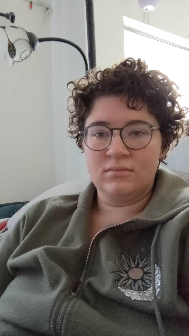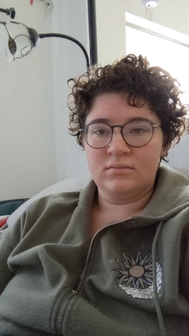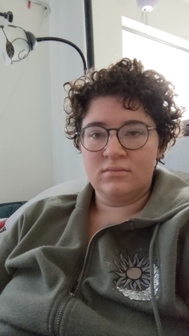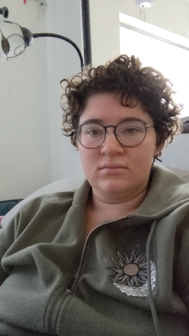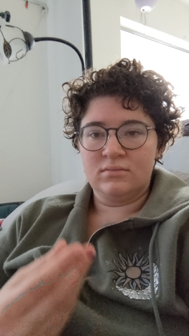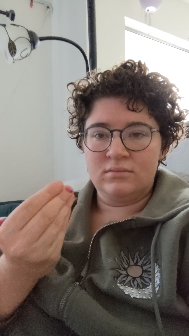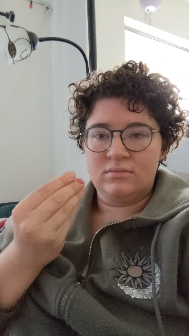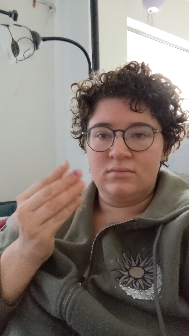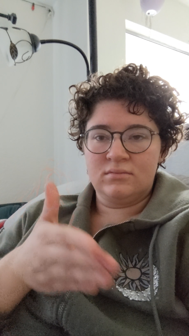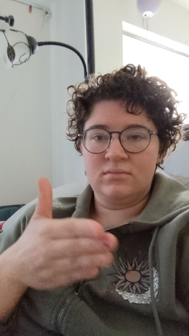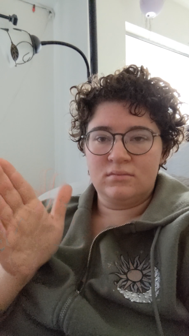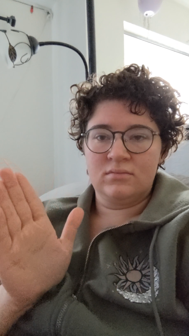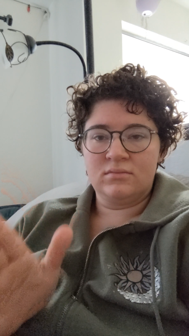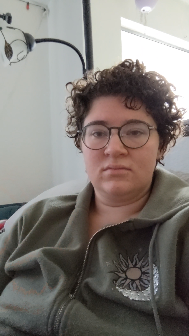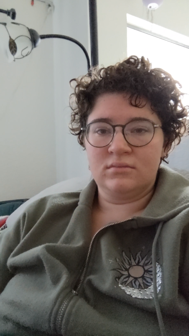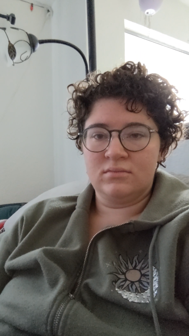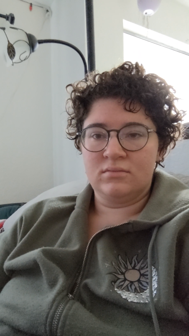sandbox